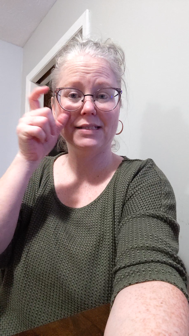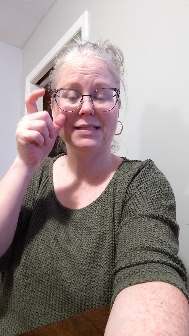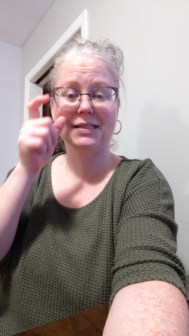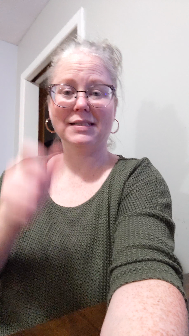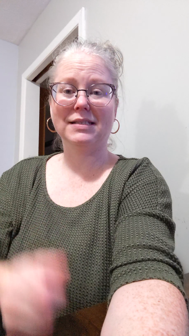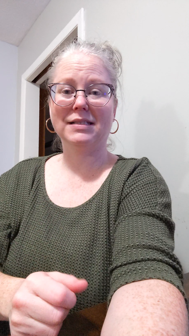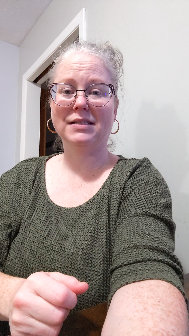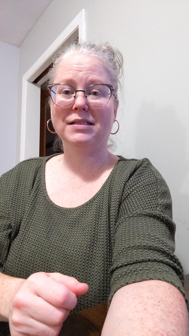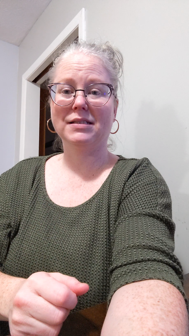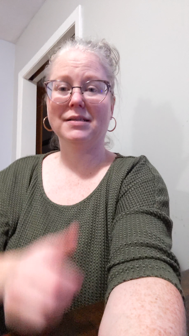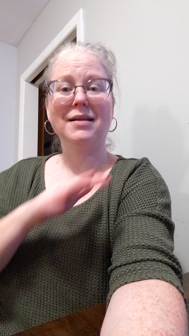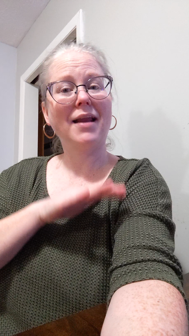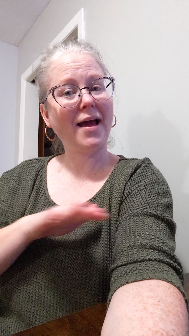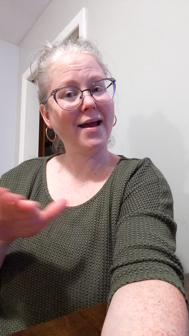nice